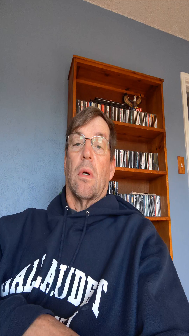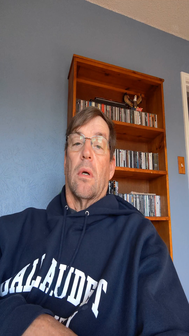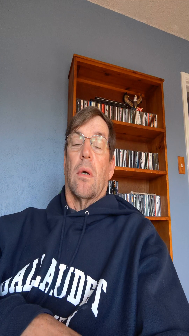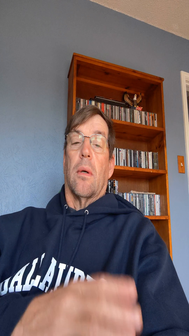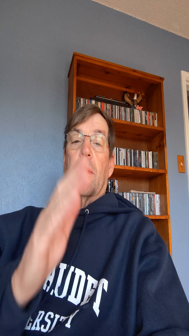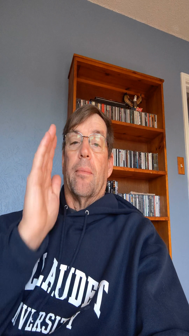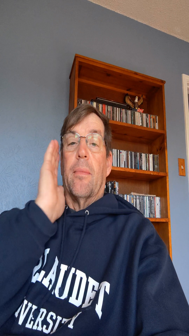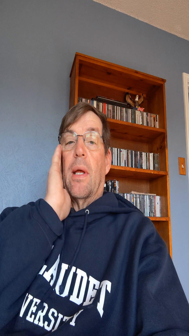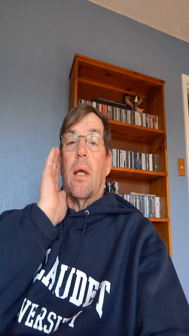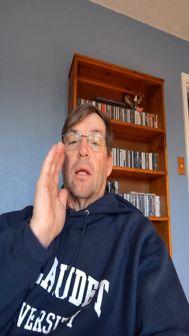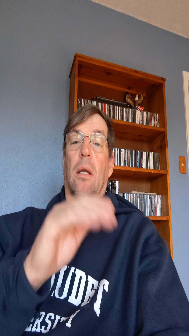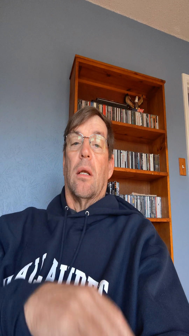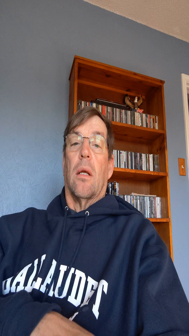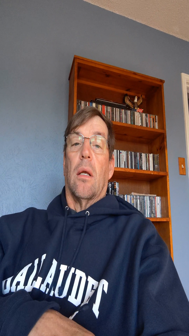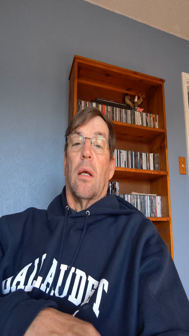bed